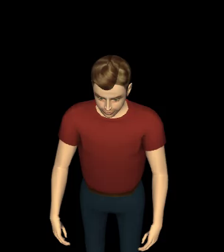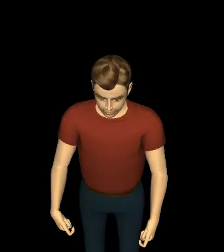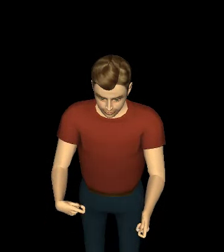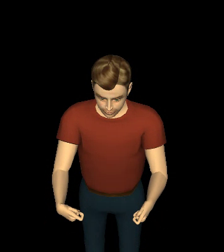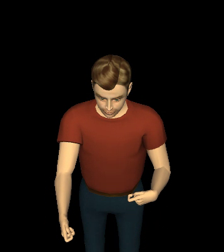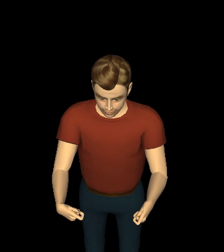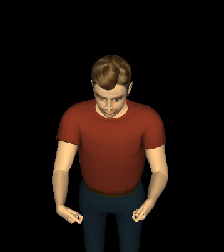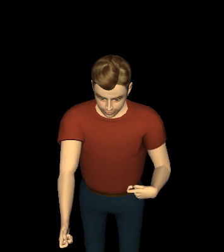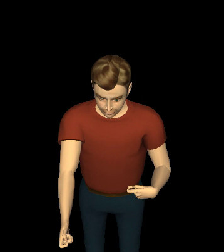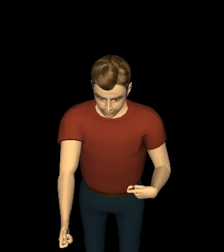سوق